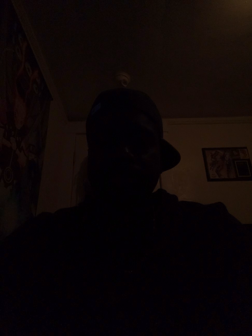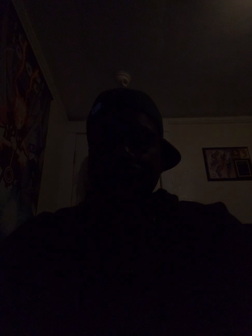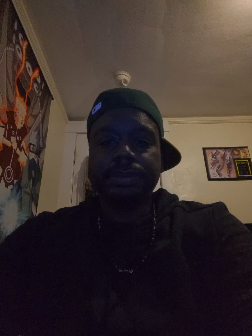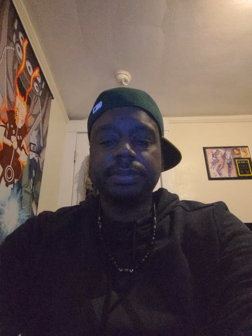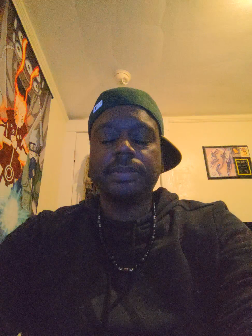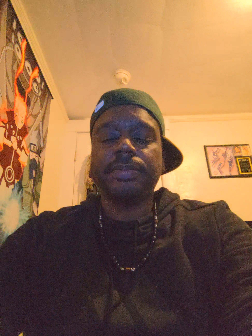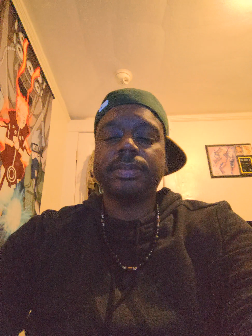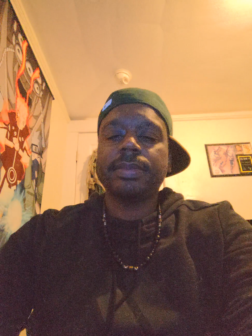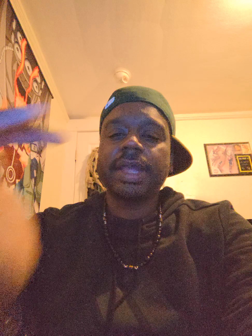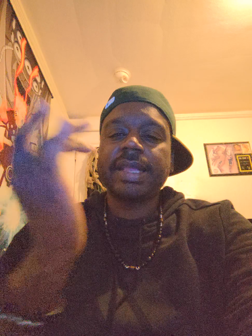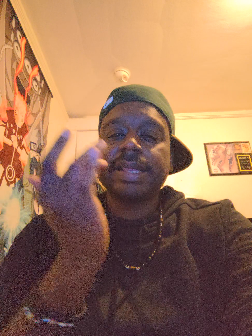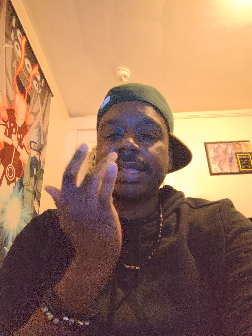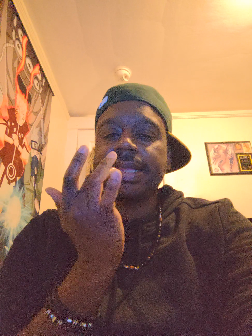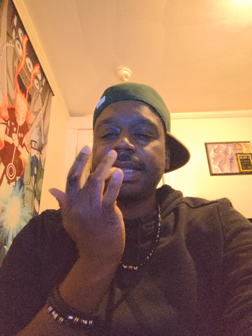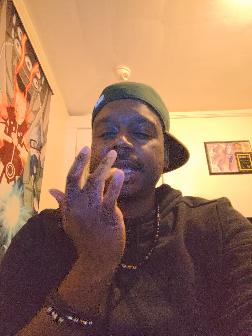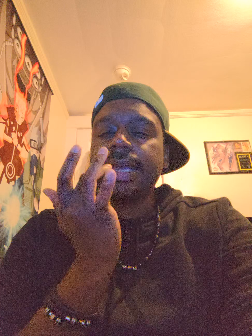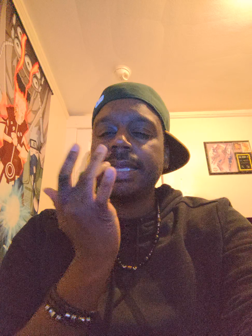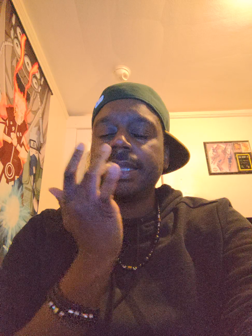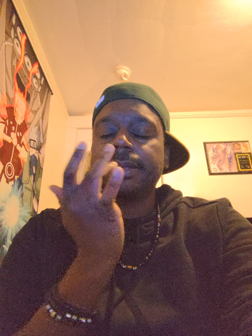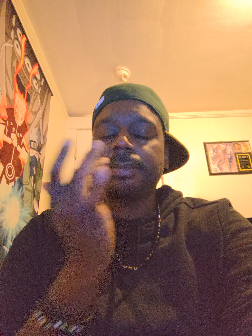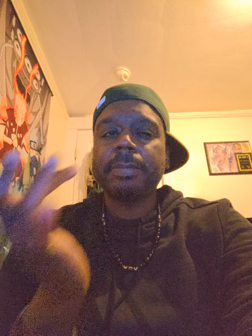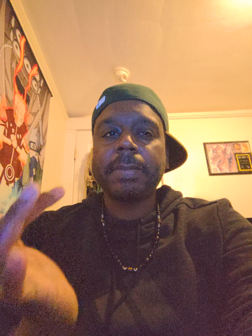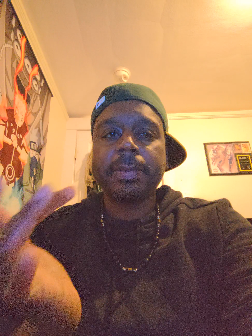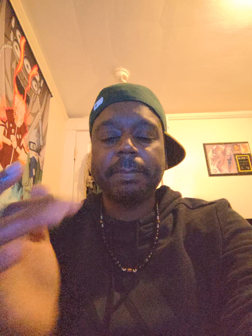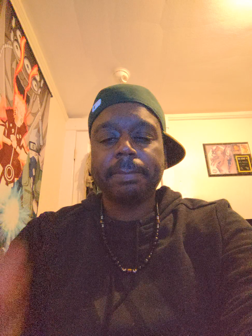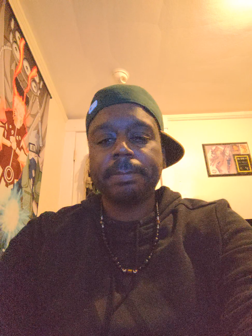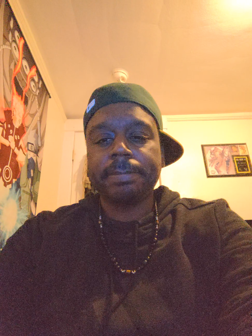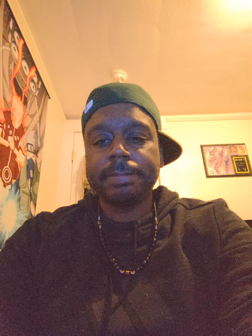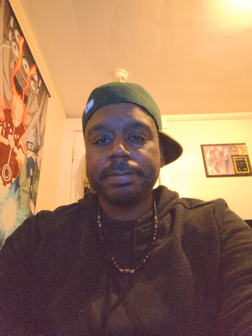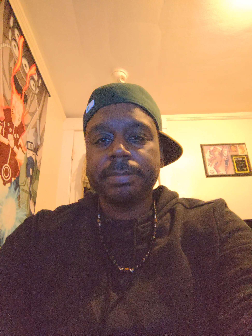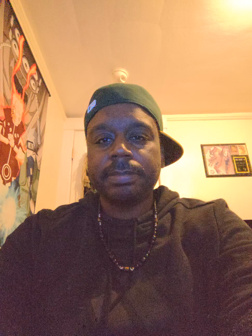taste